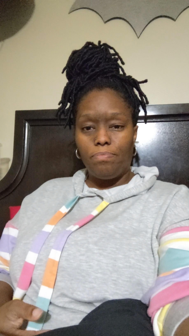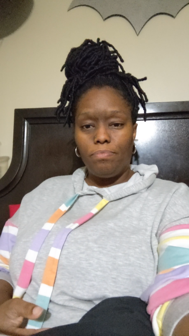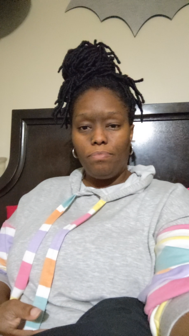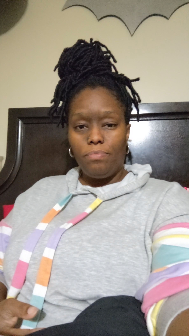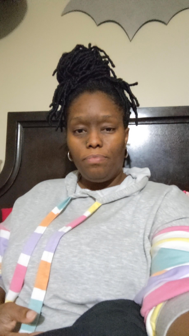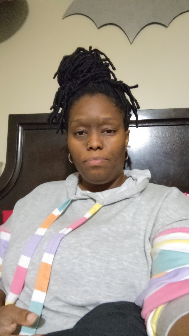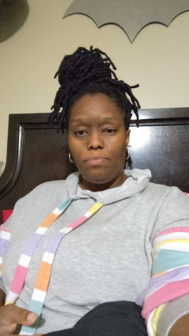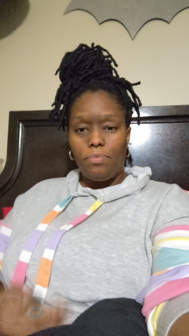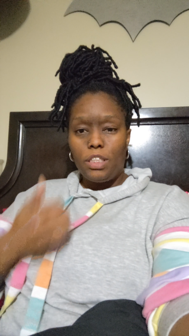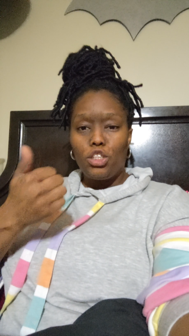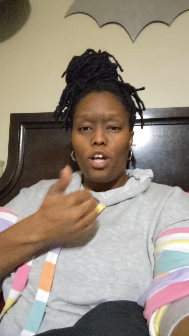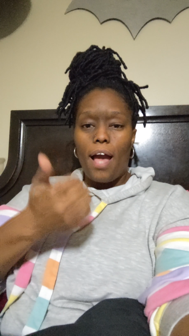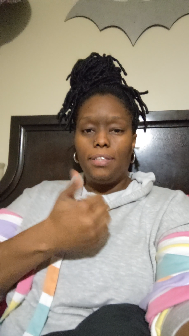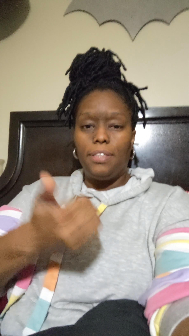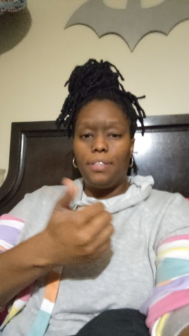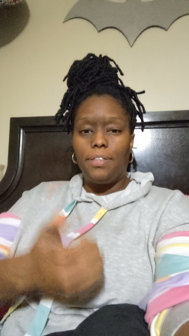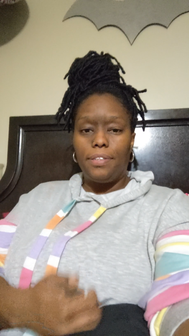chase